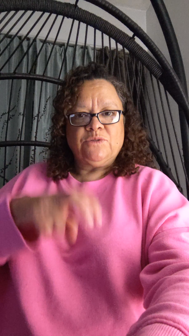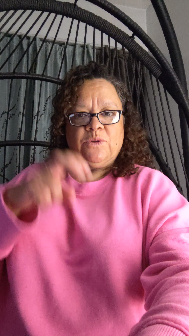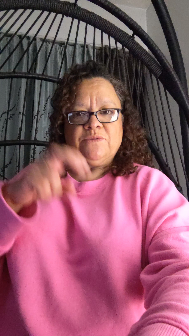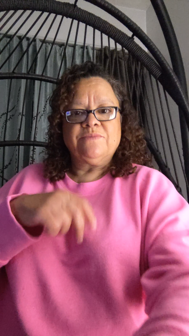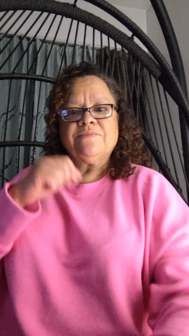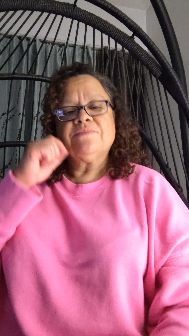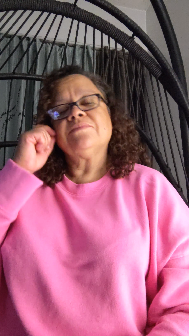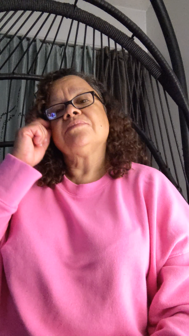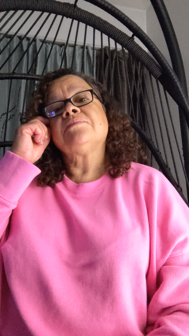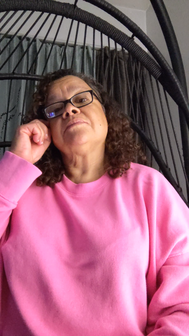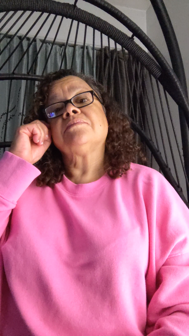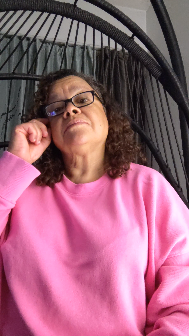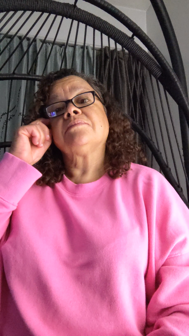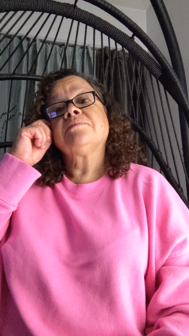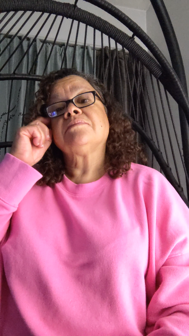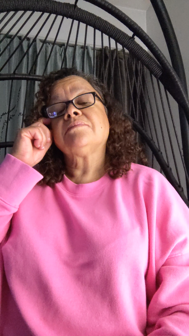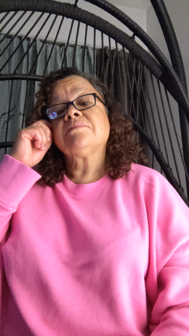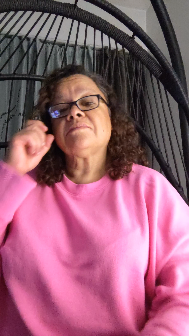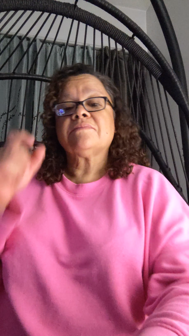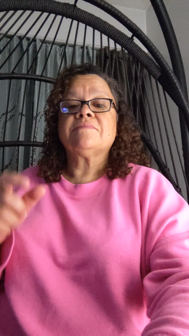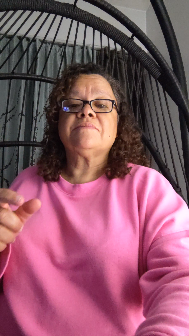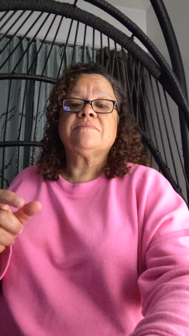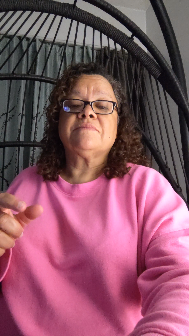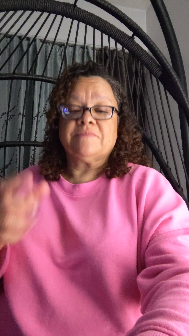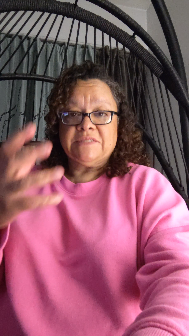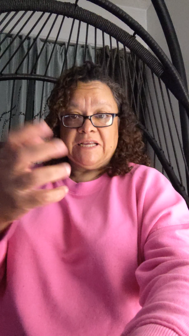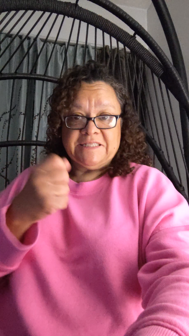get